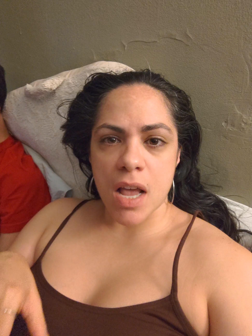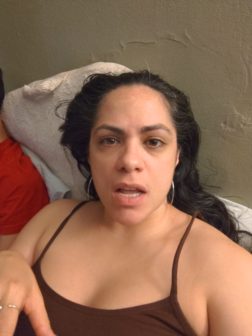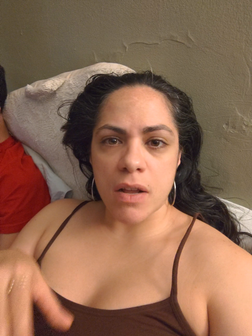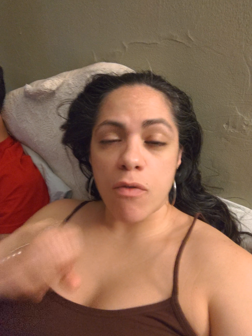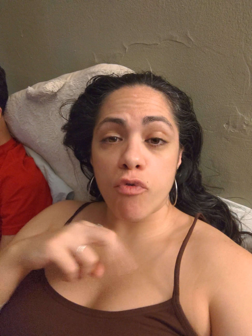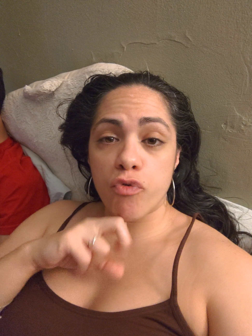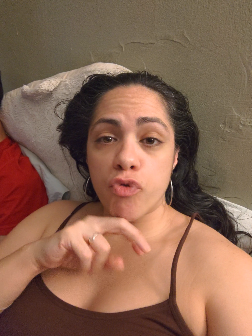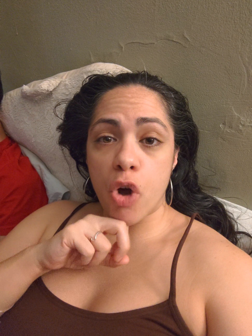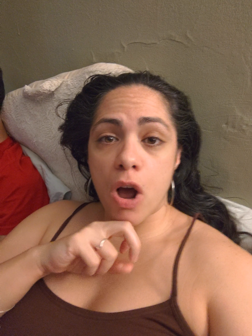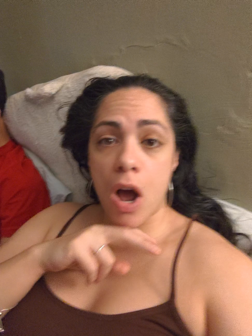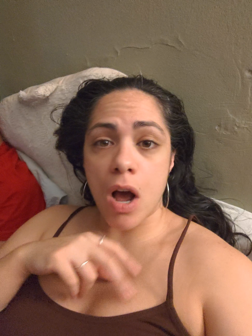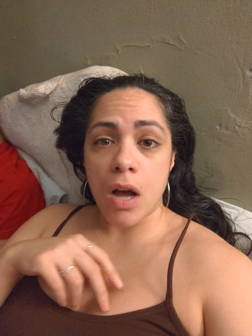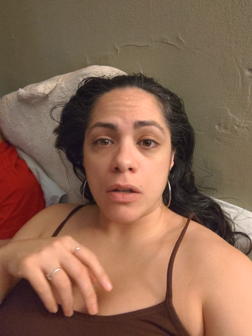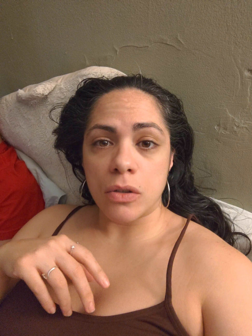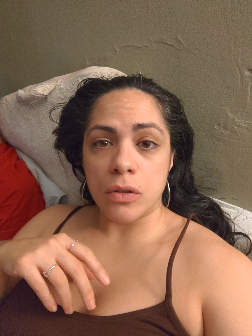frog